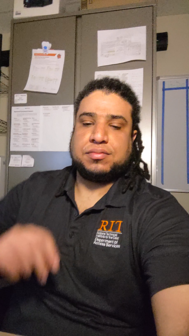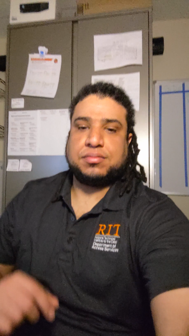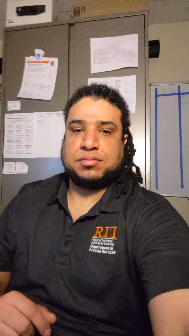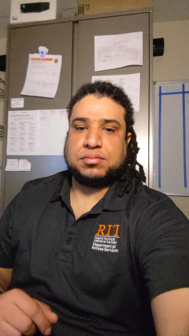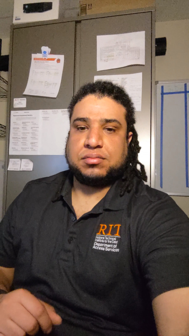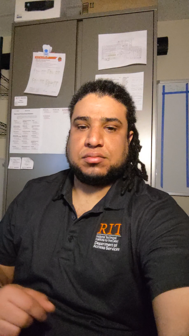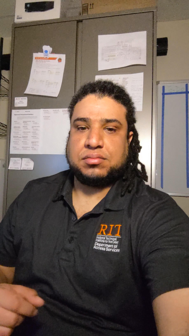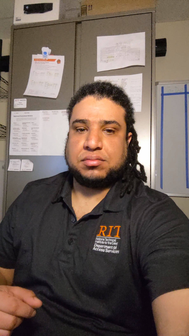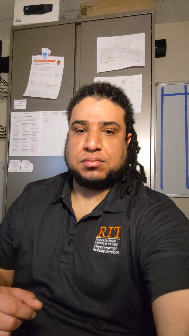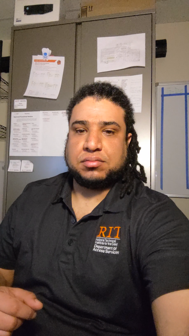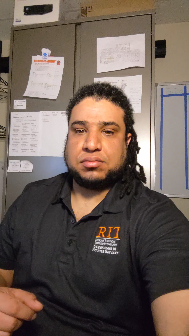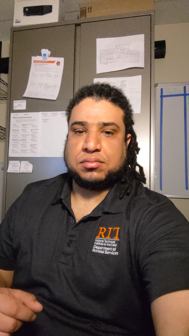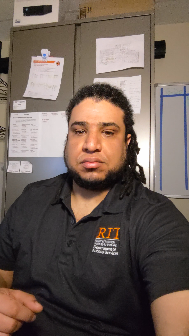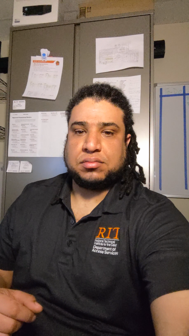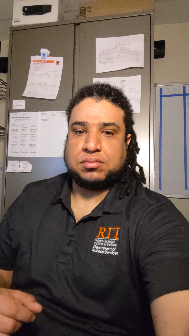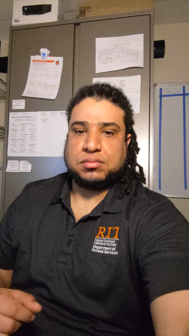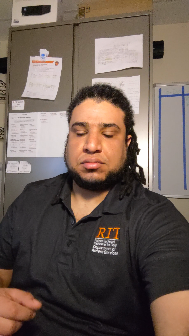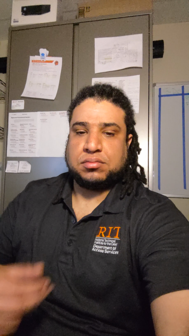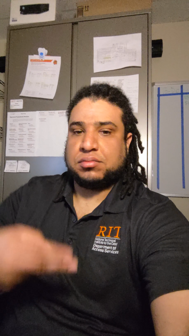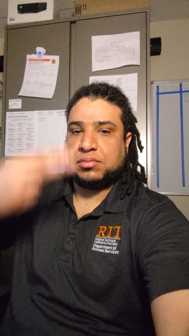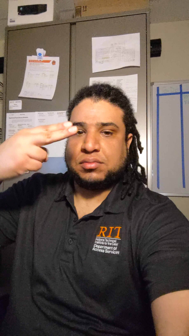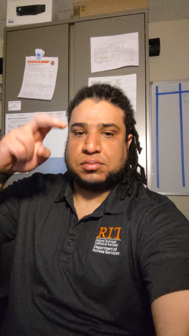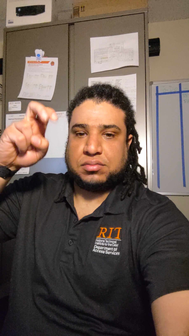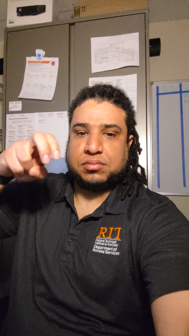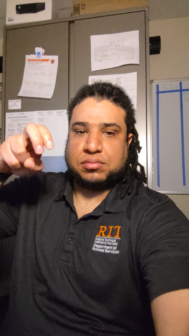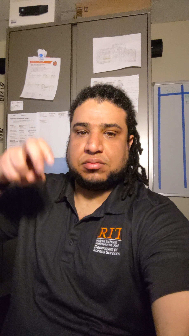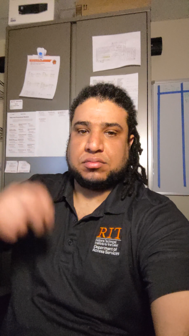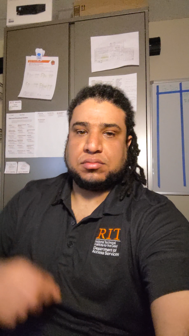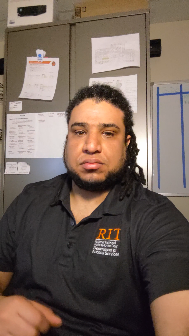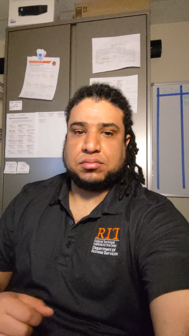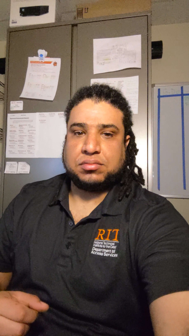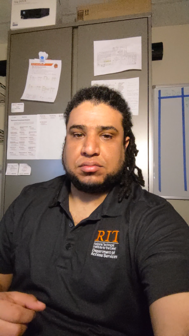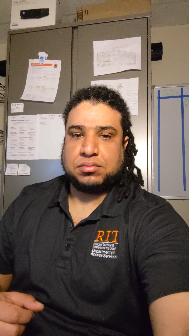high chair